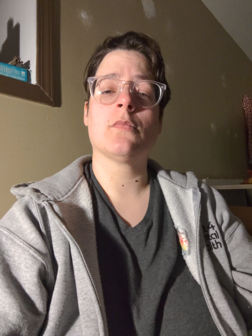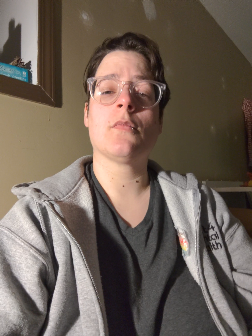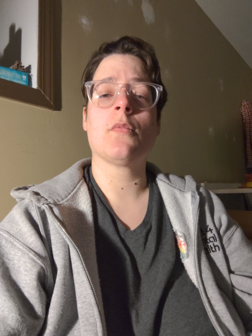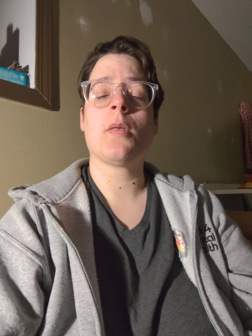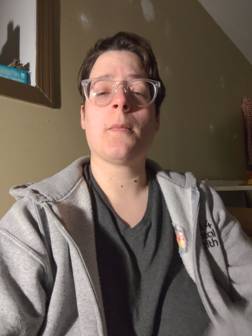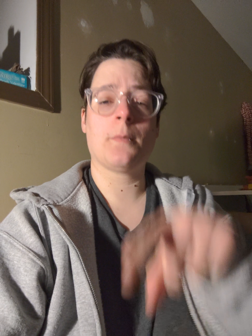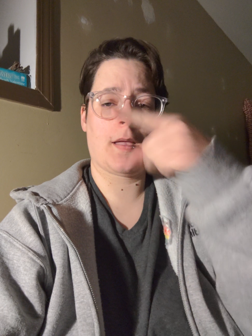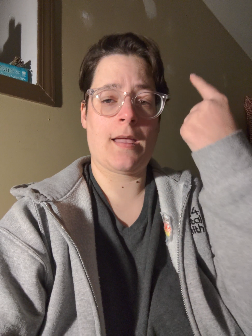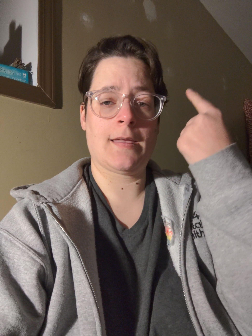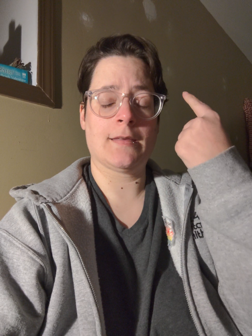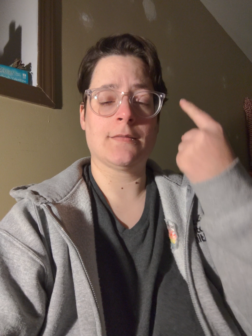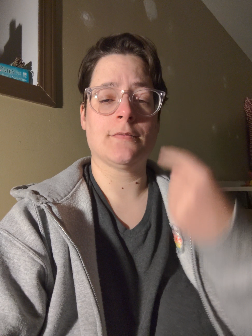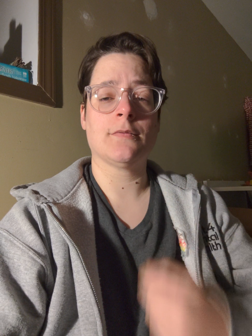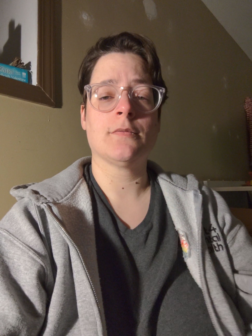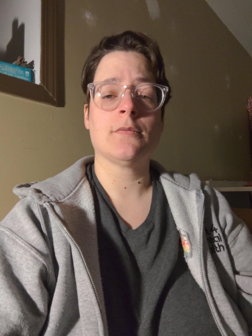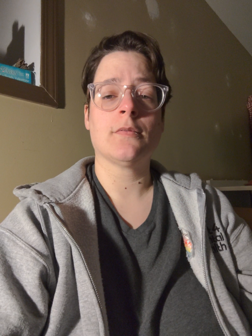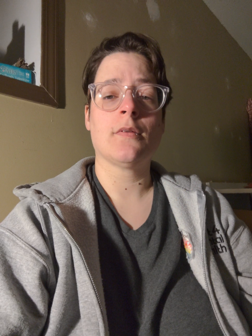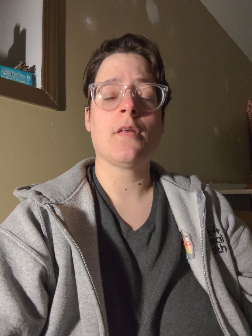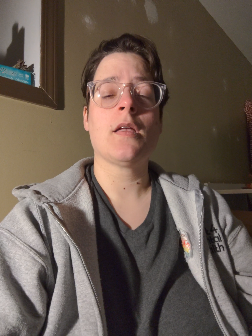black